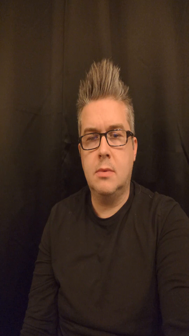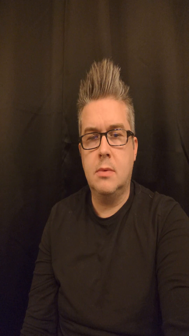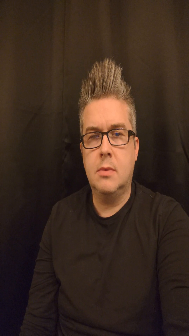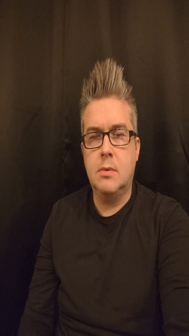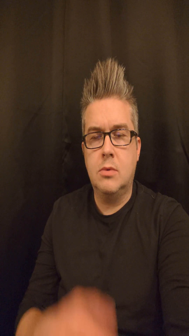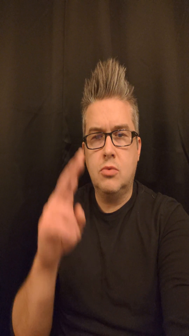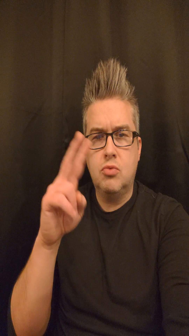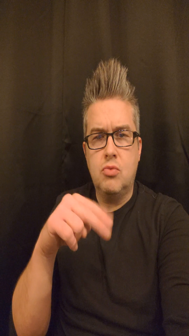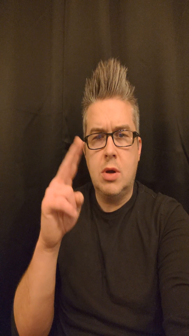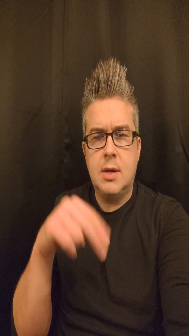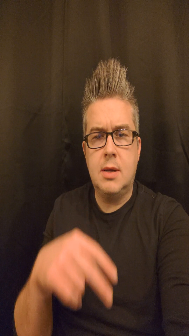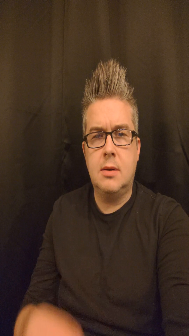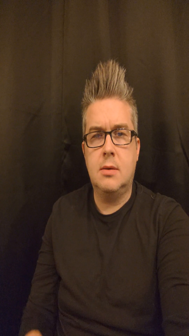read